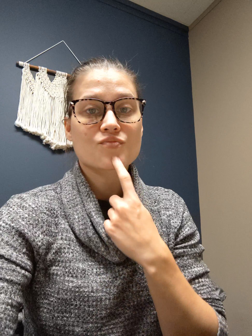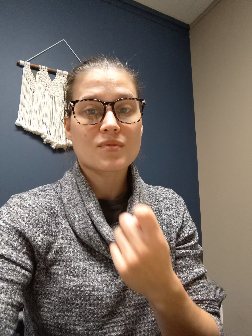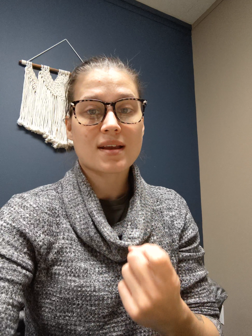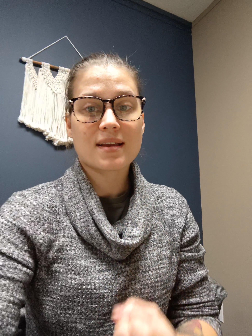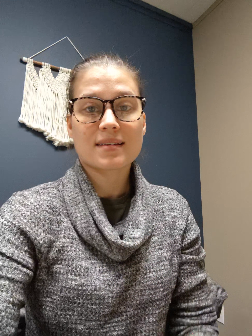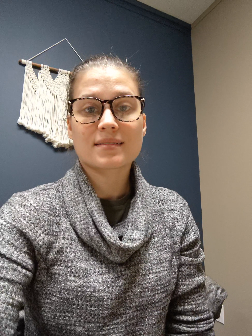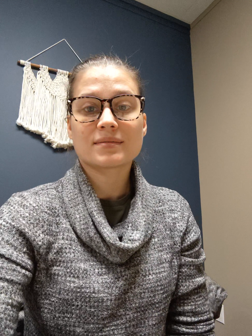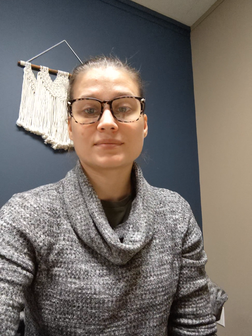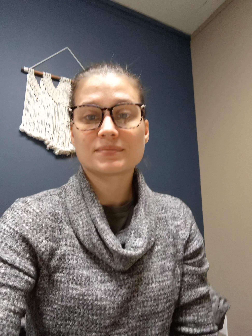red